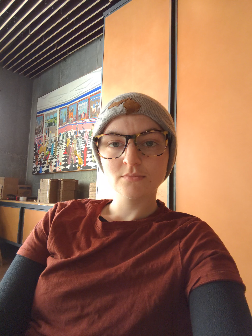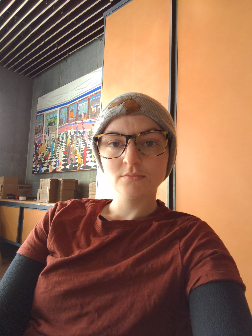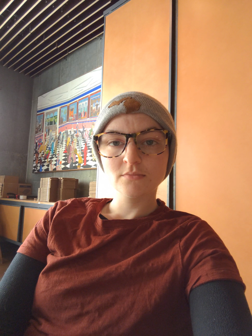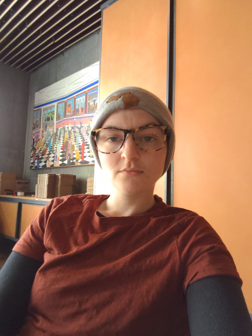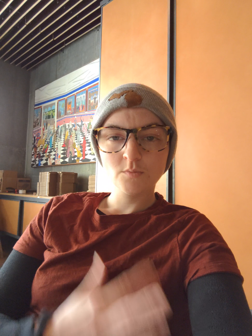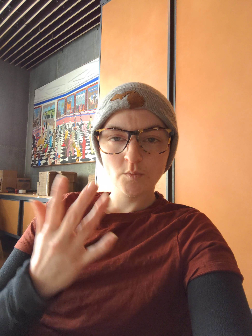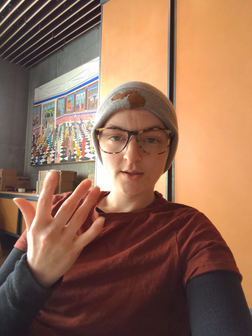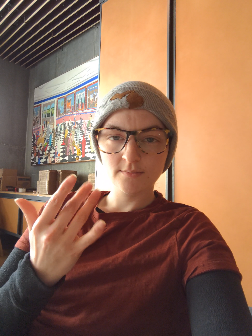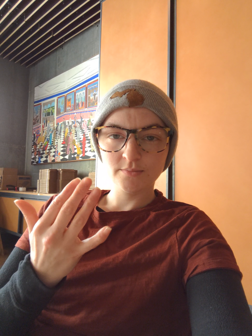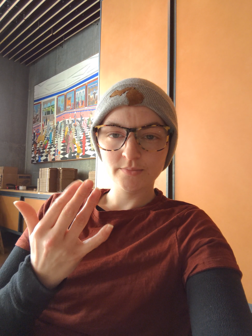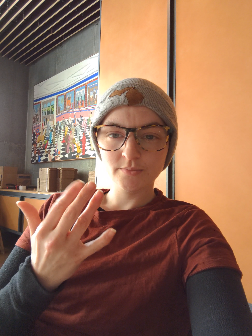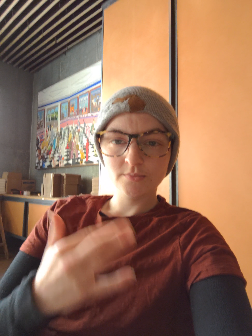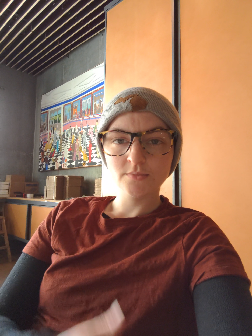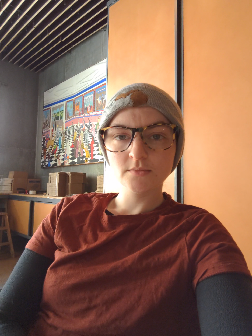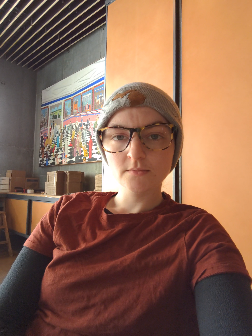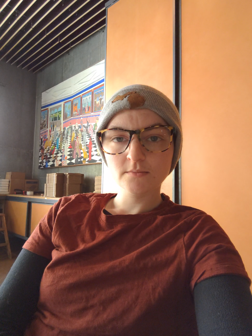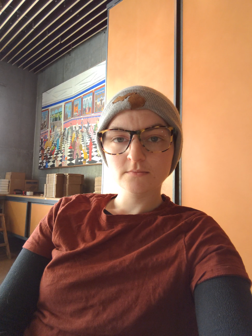wait